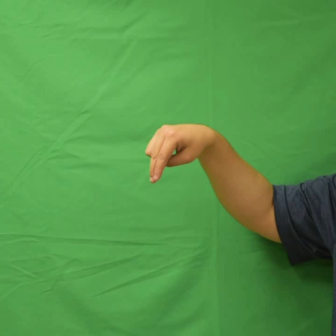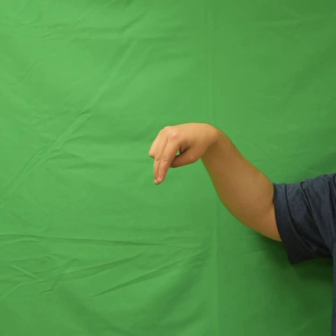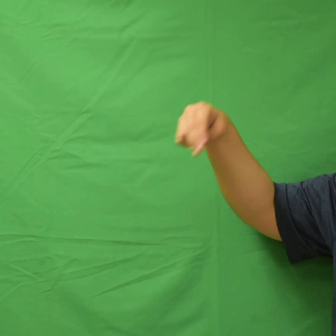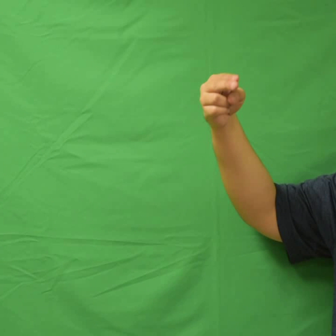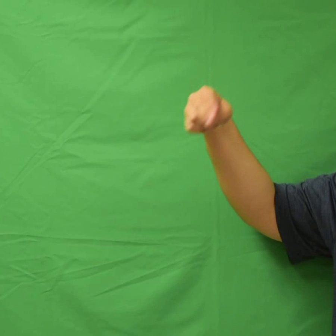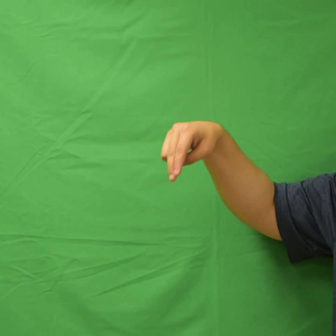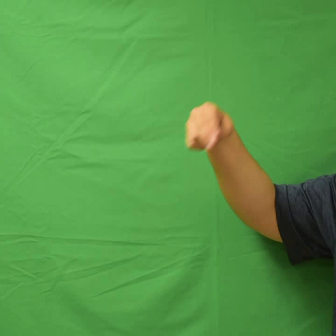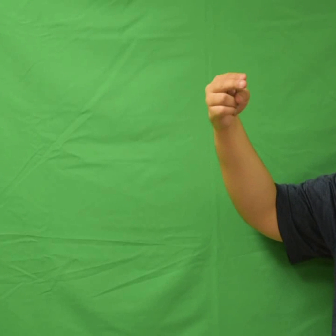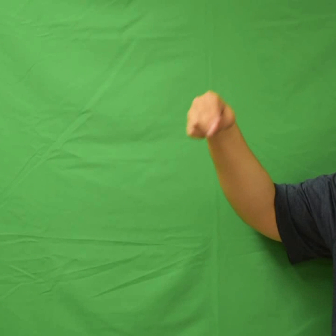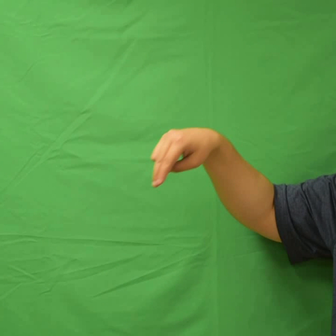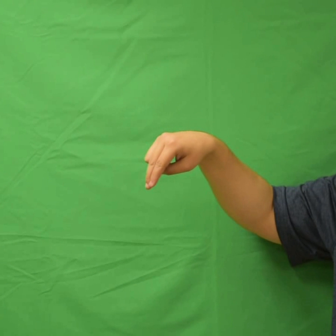Ñ